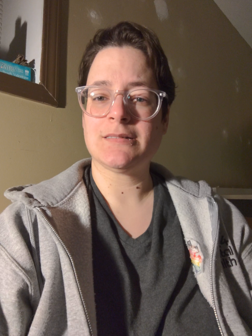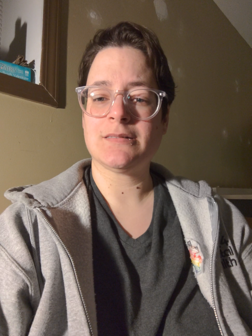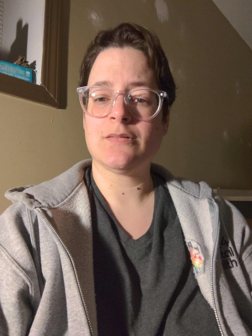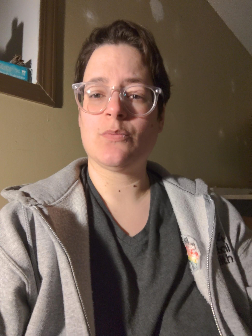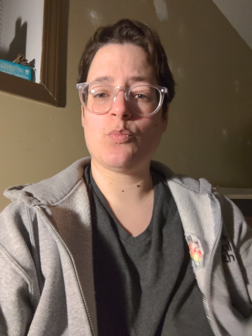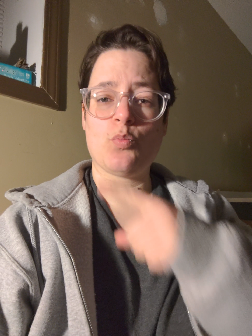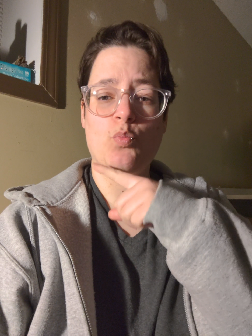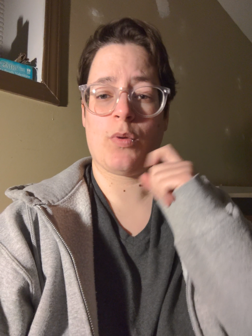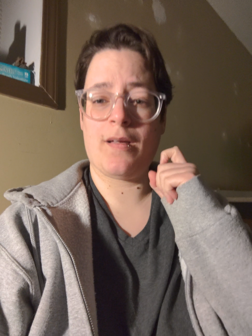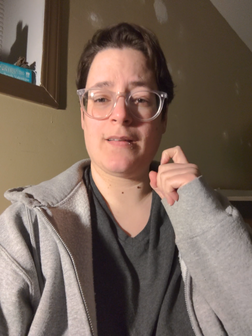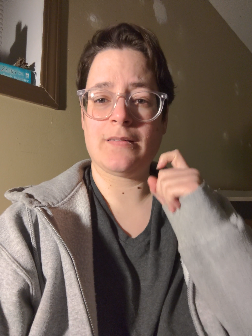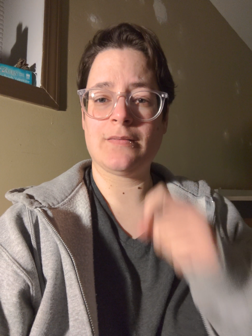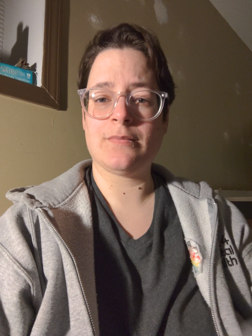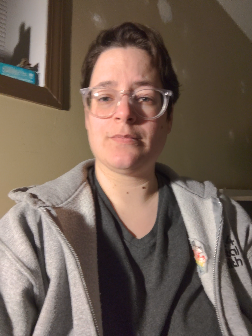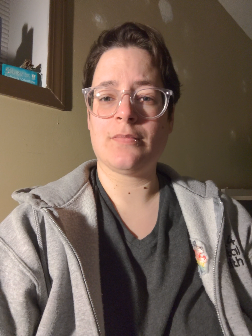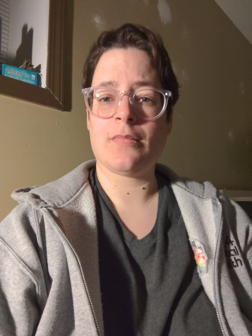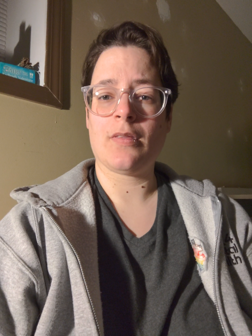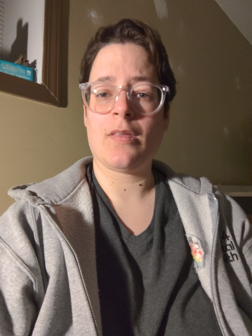dry